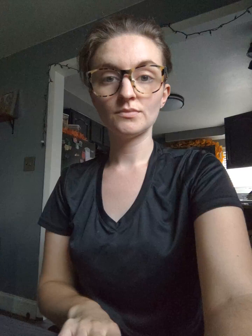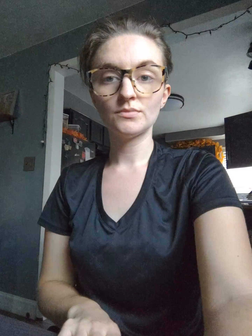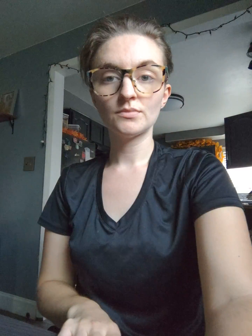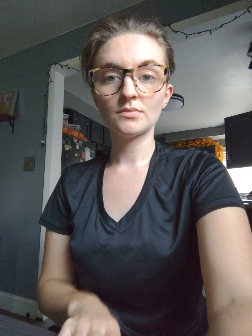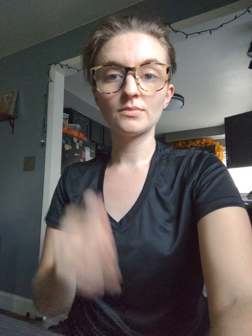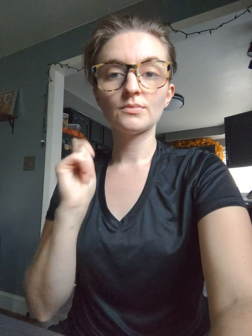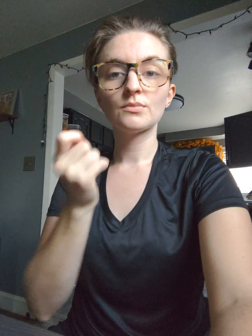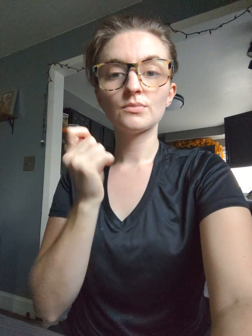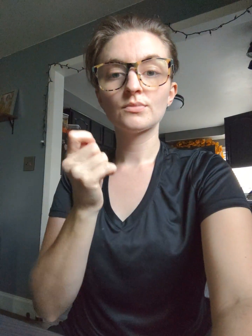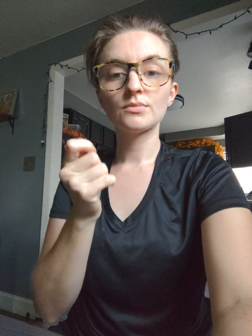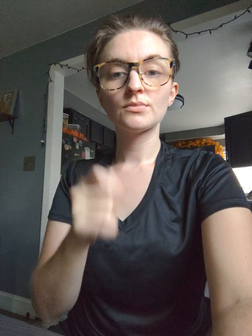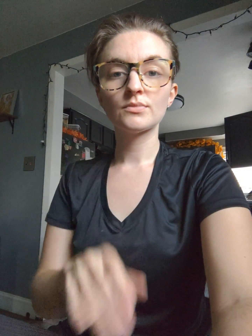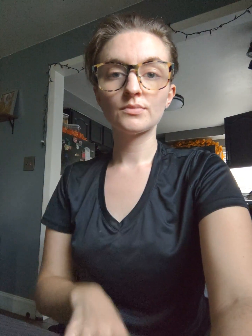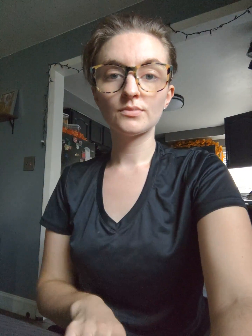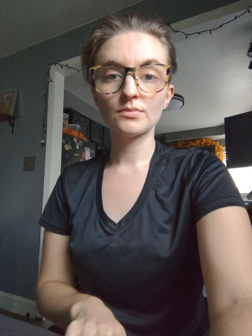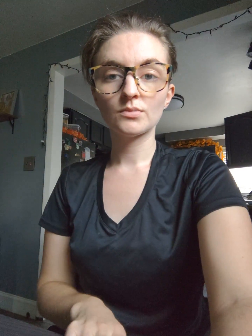bat